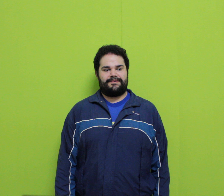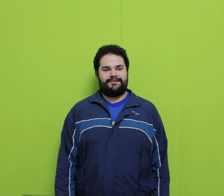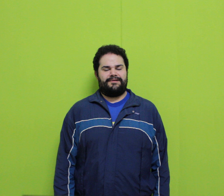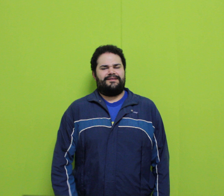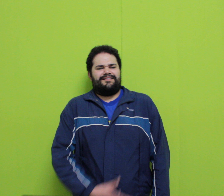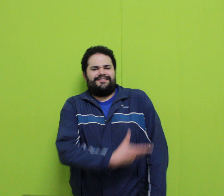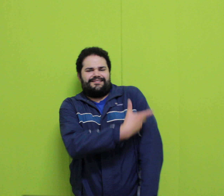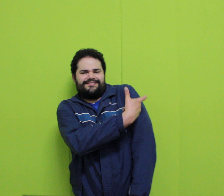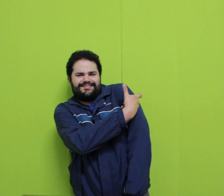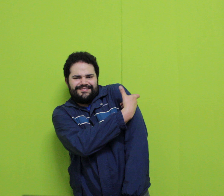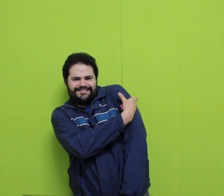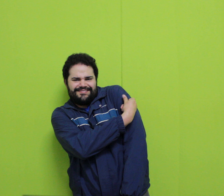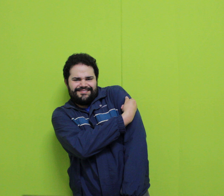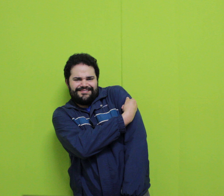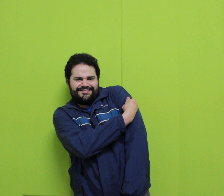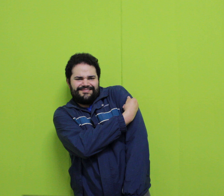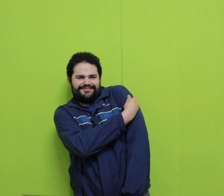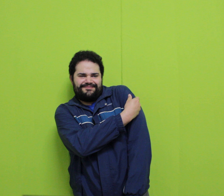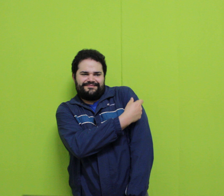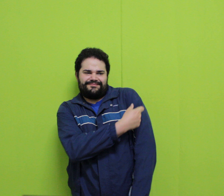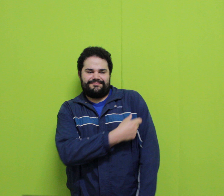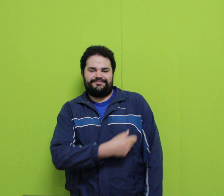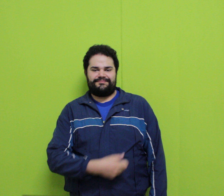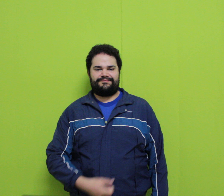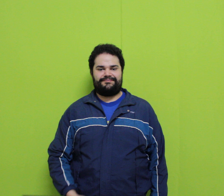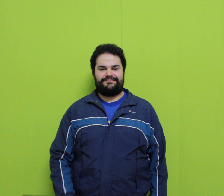vacina